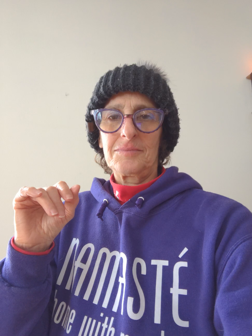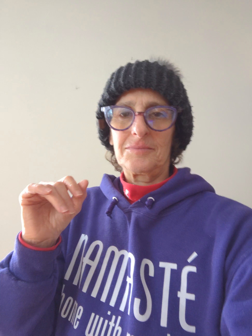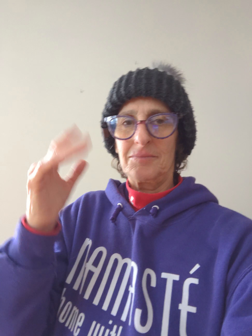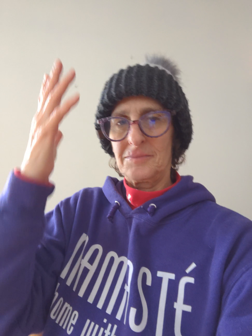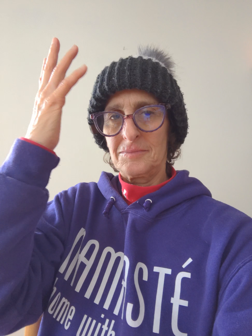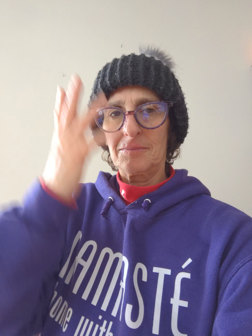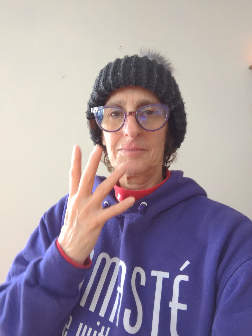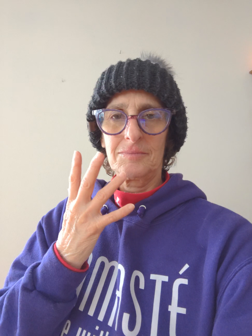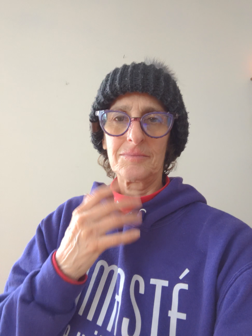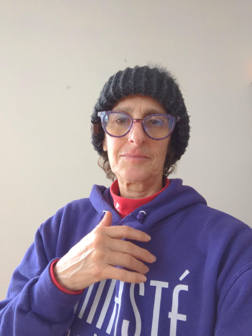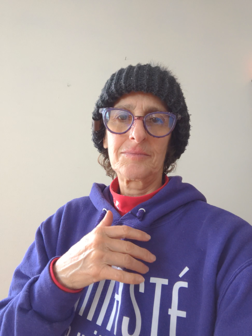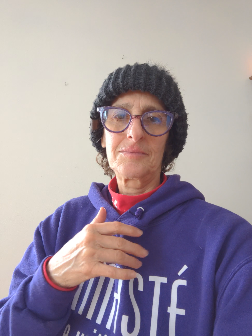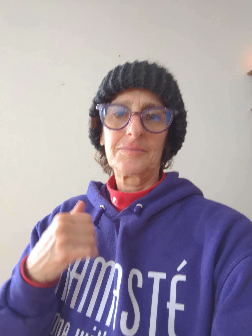sad